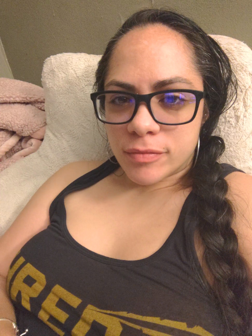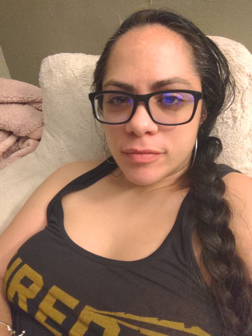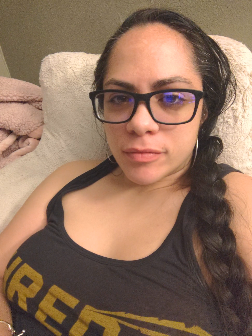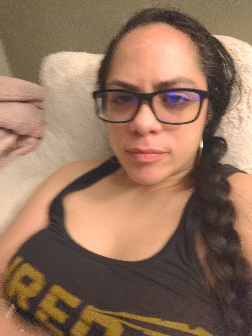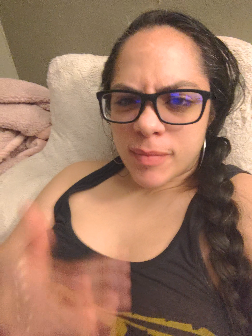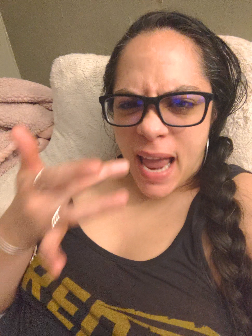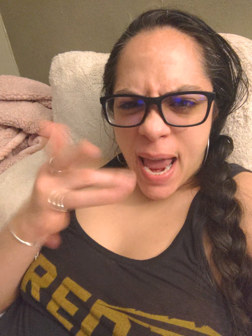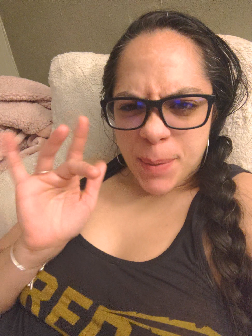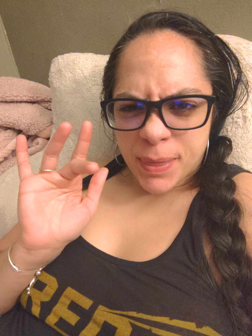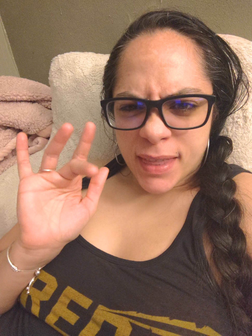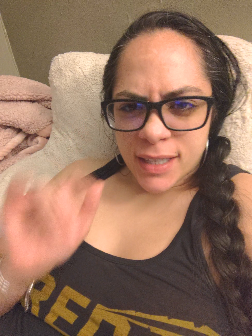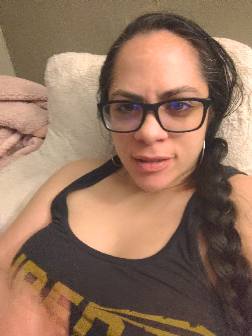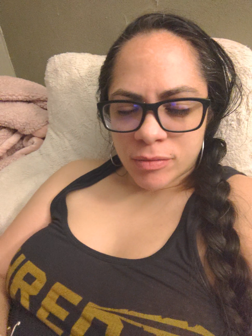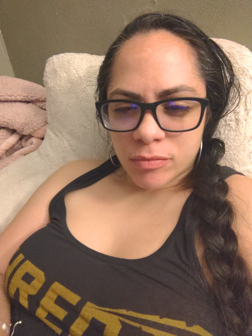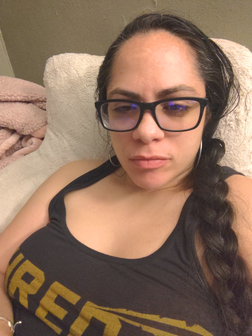empty